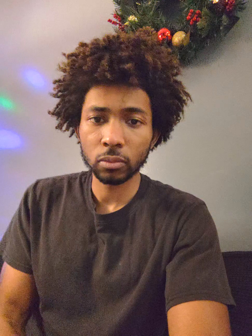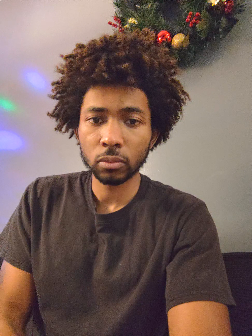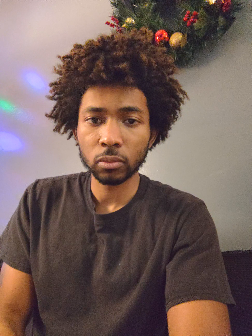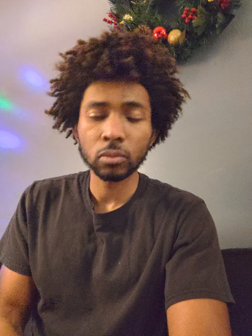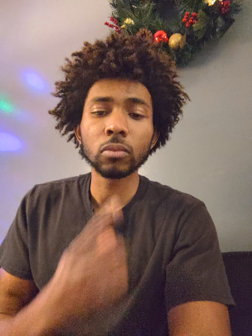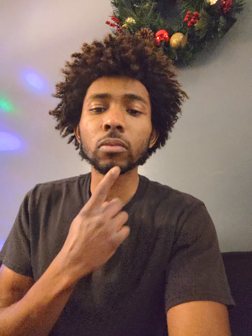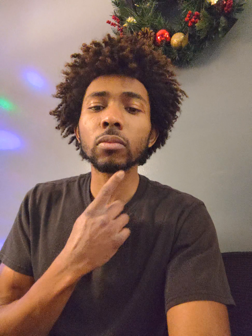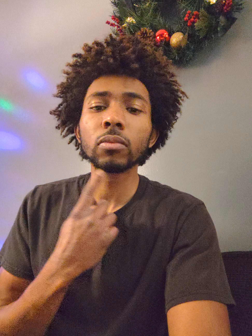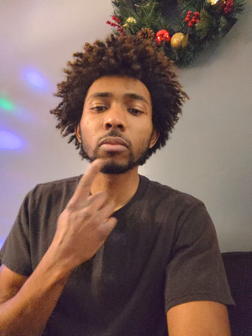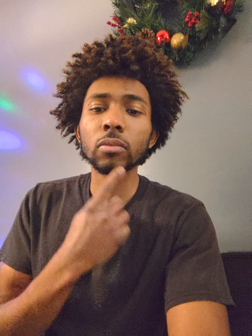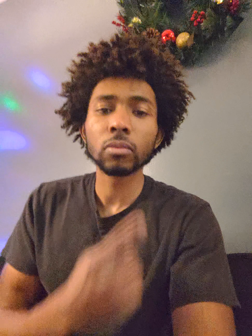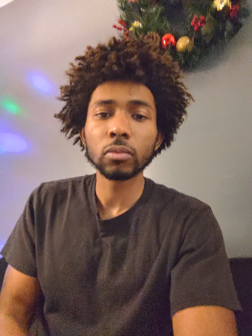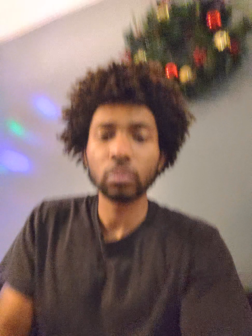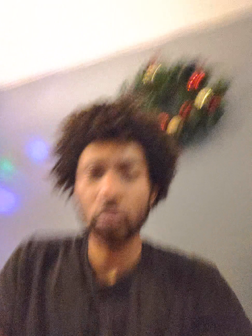chin